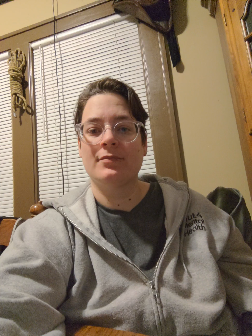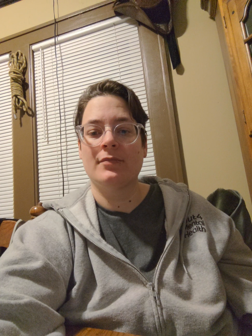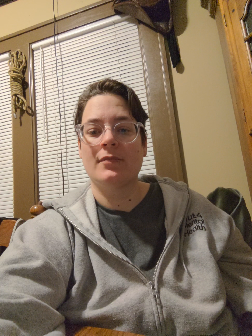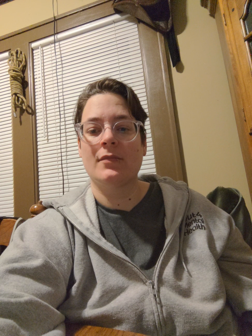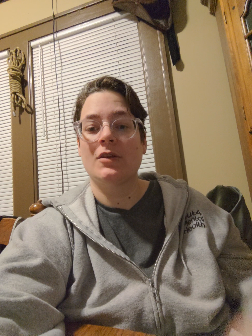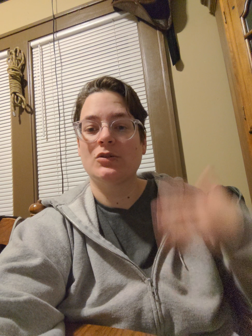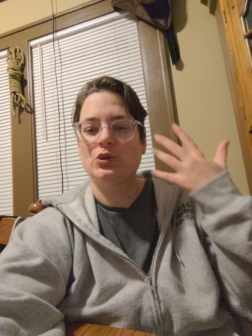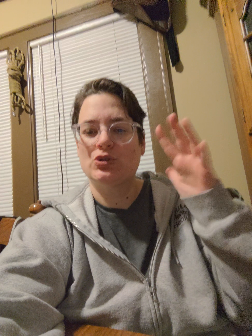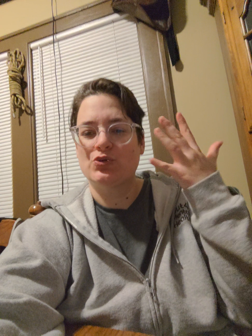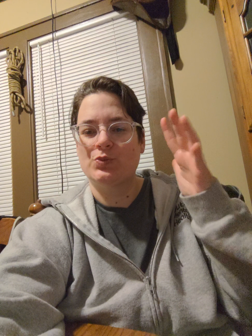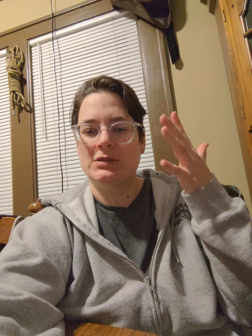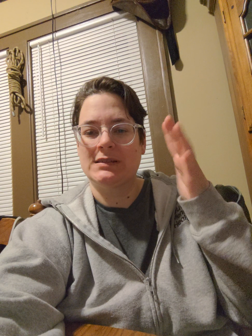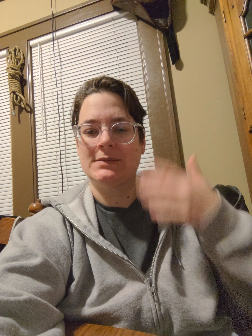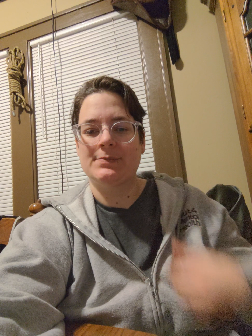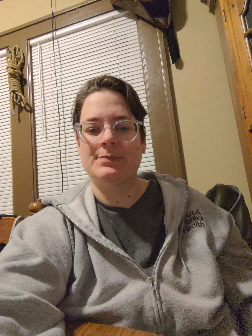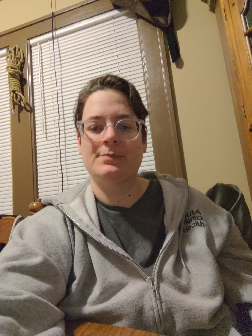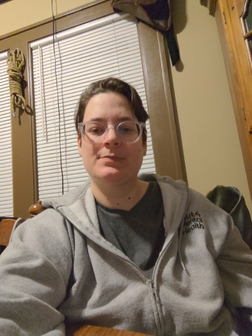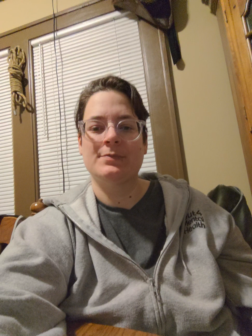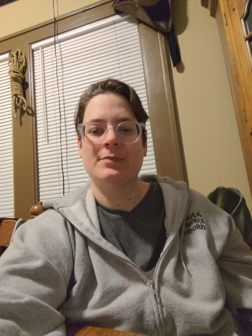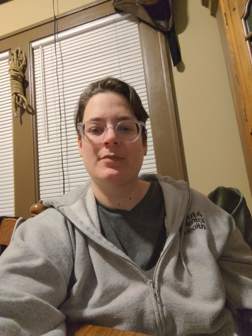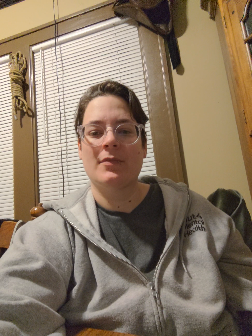tree